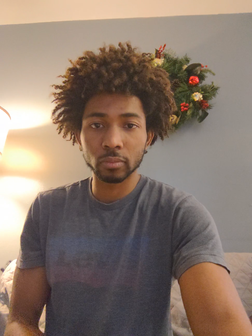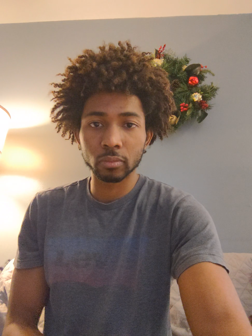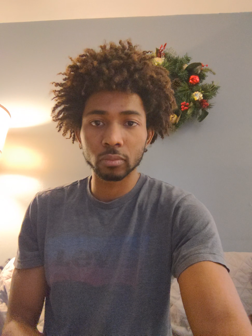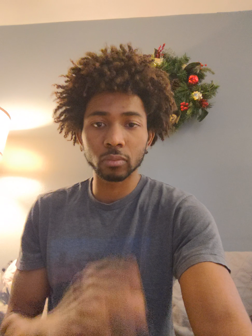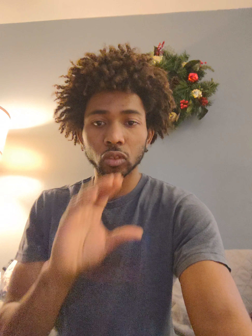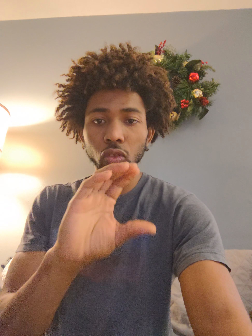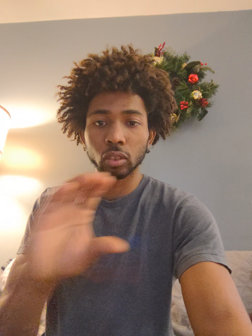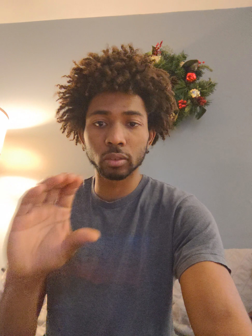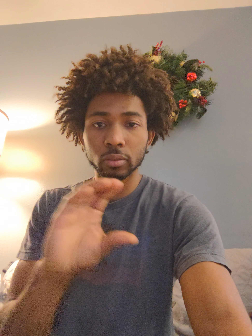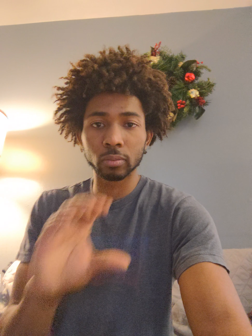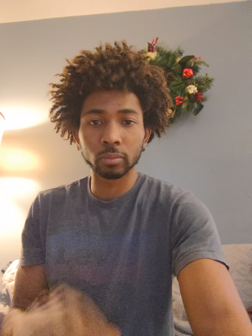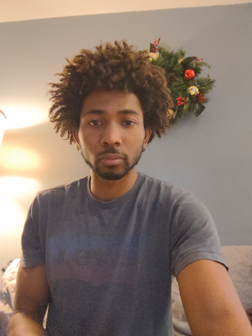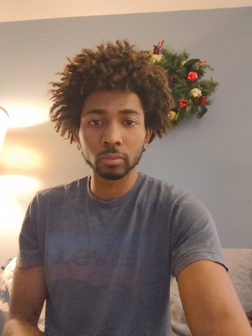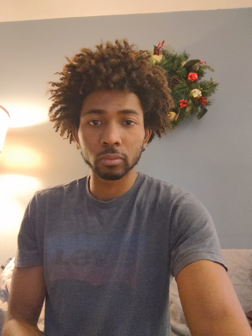chocolate